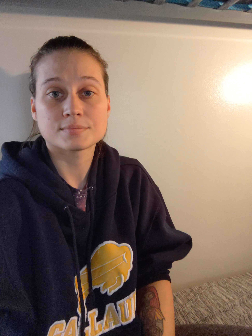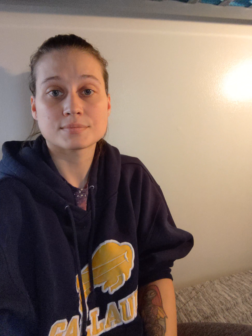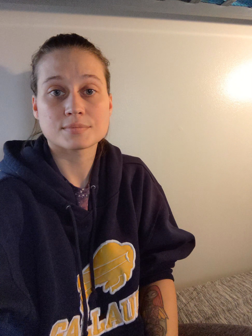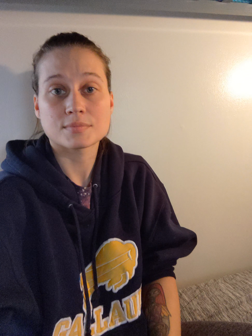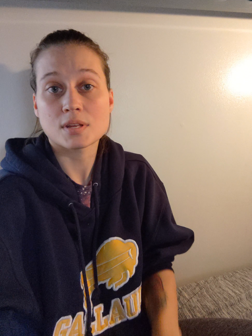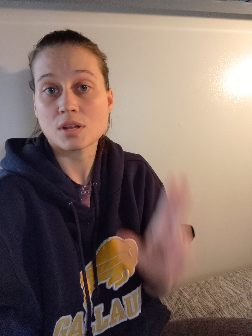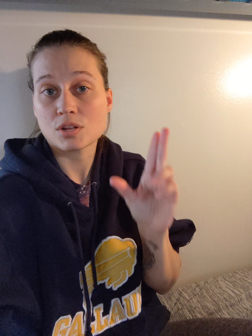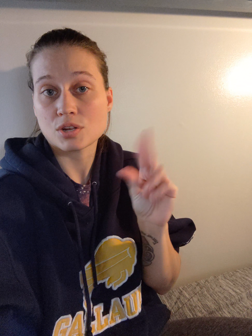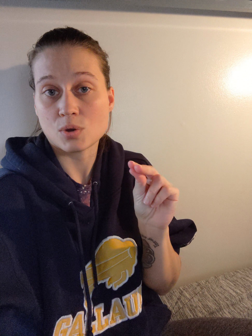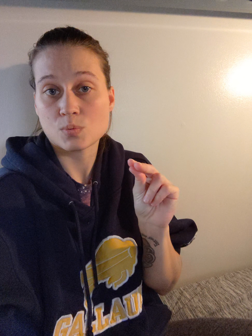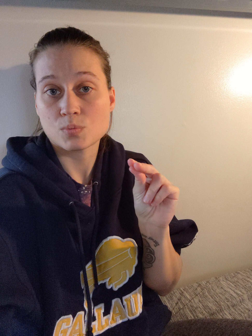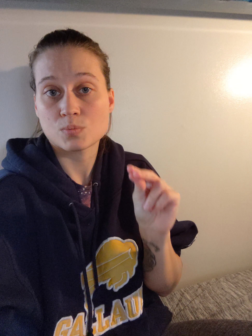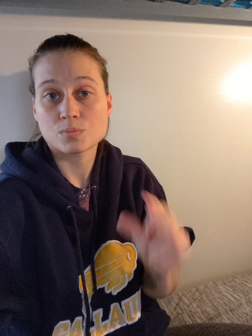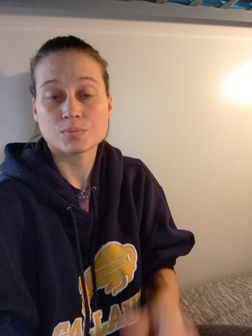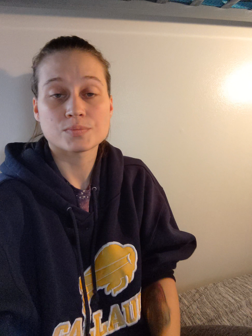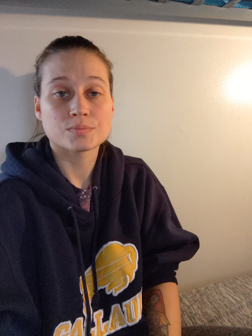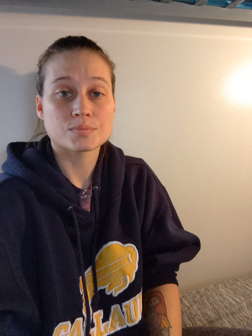no